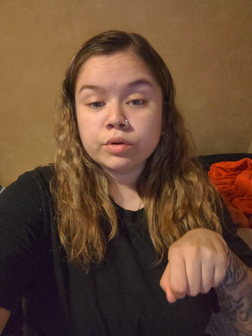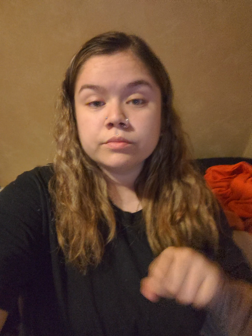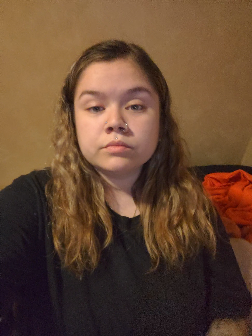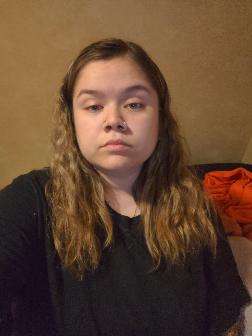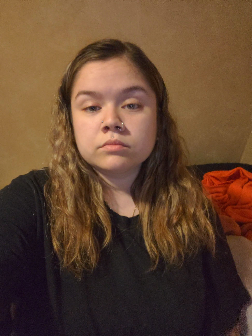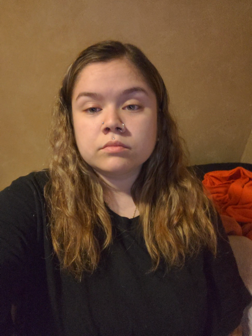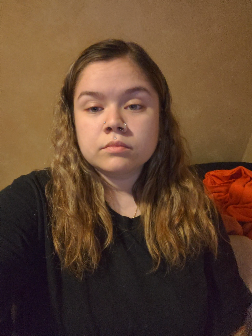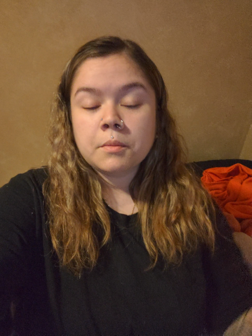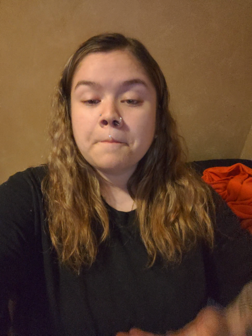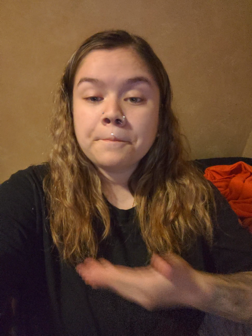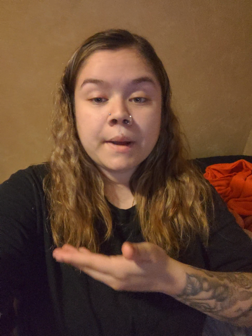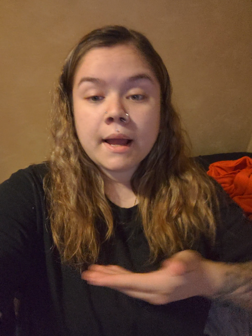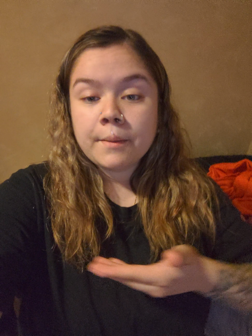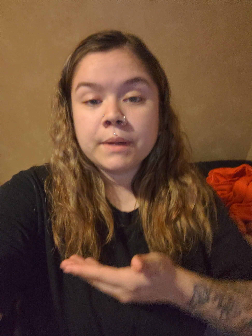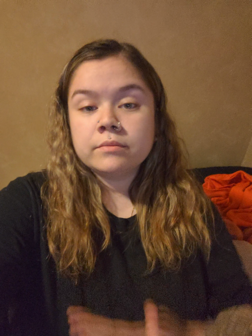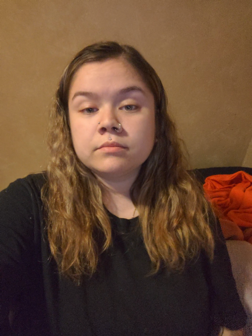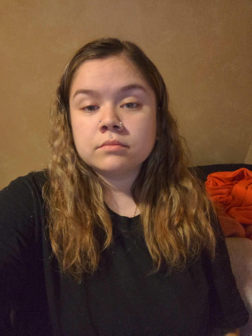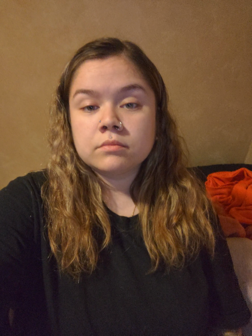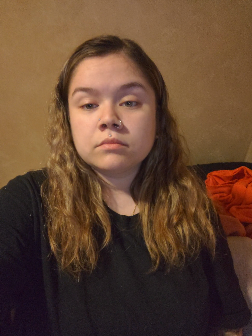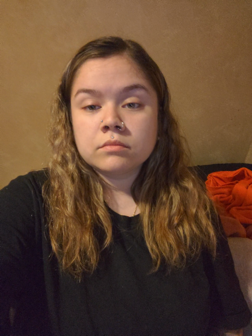baby